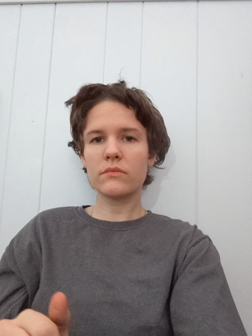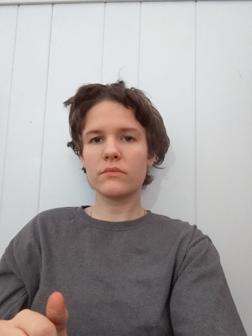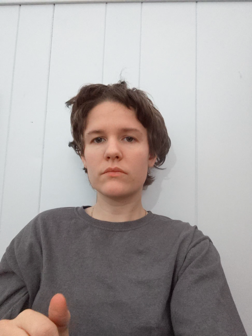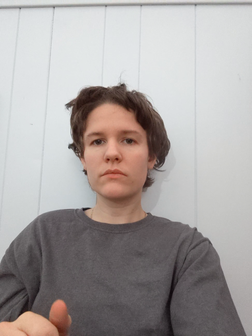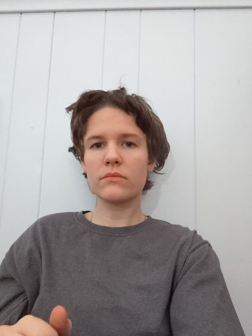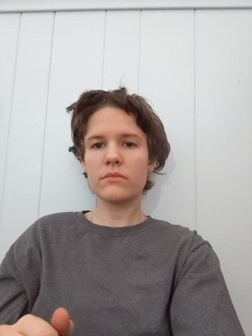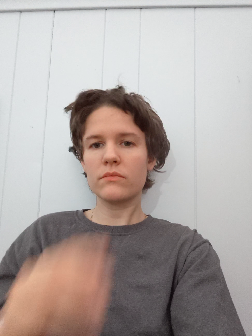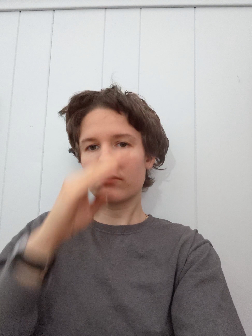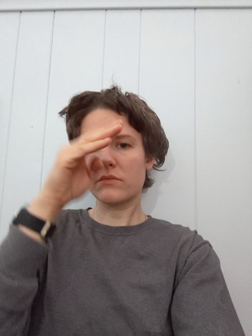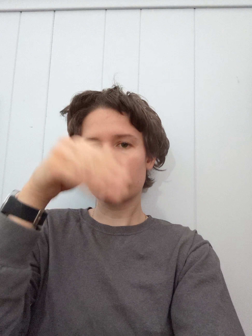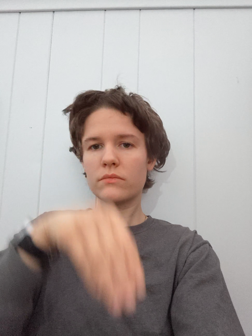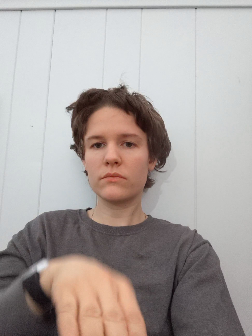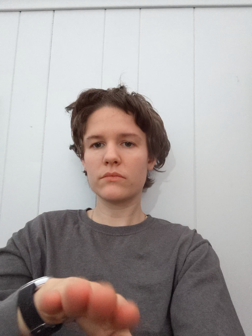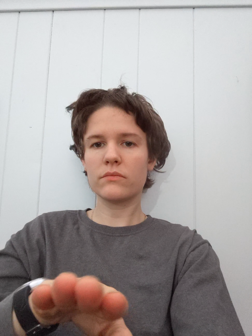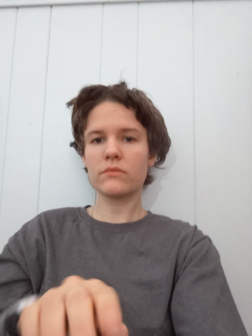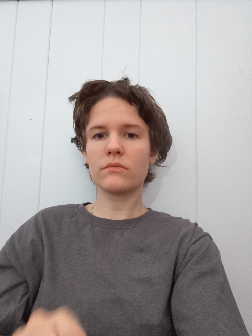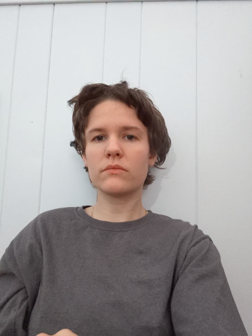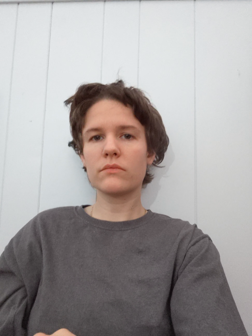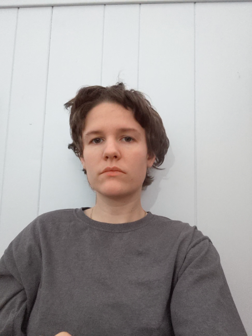elephant